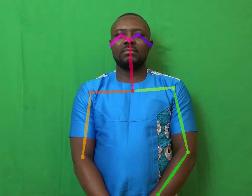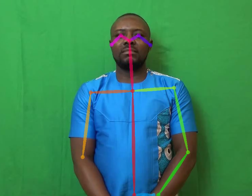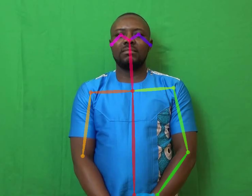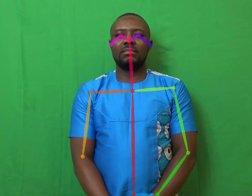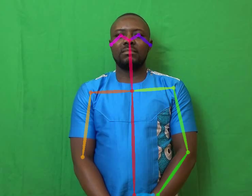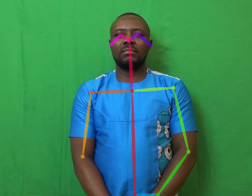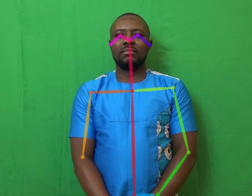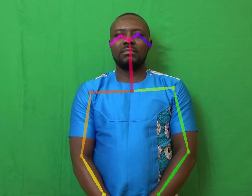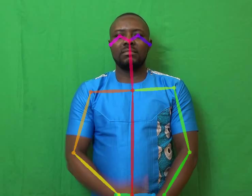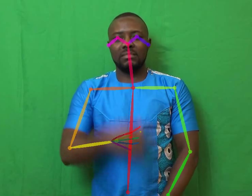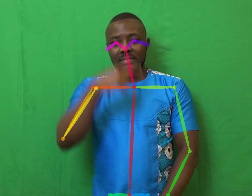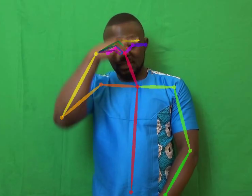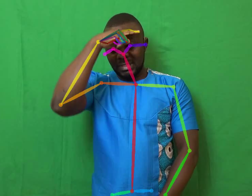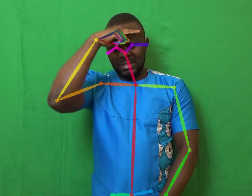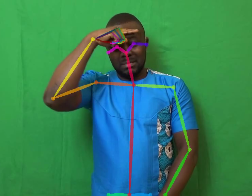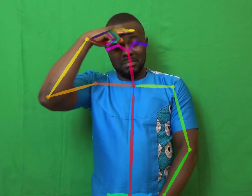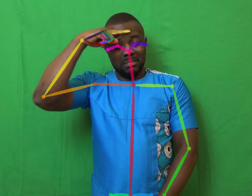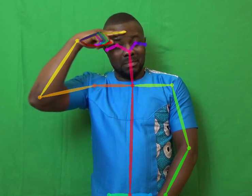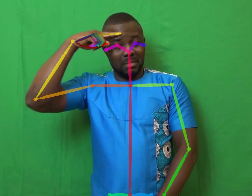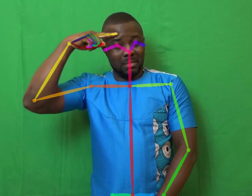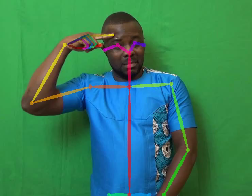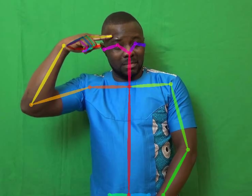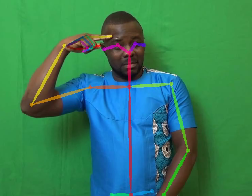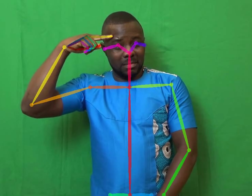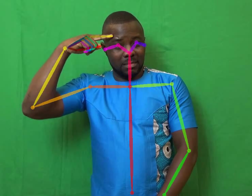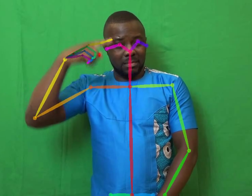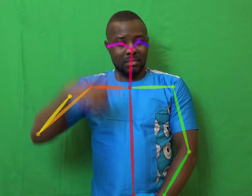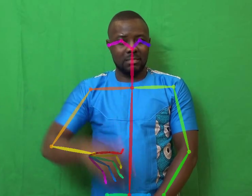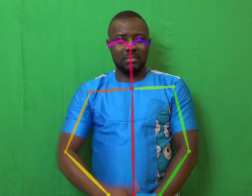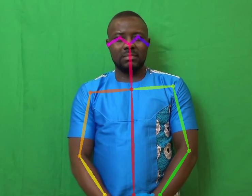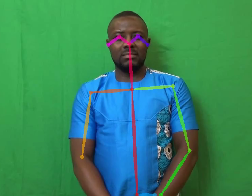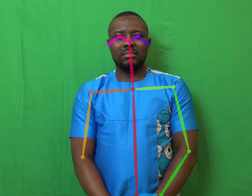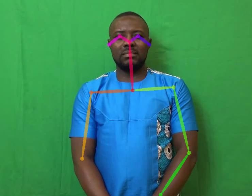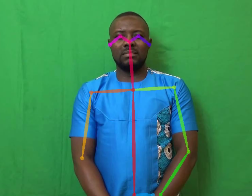black